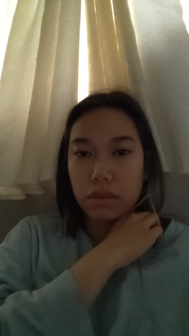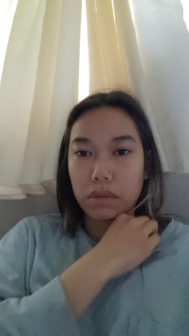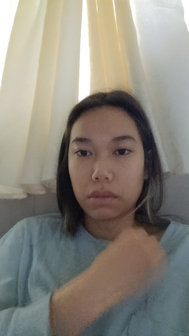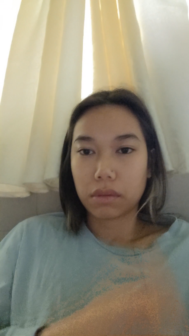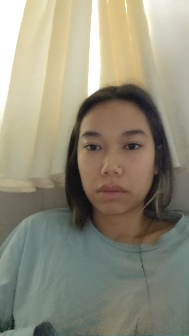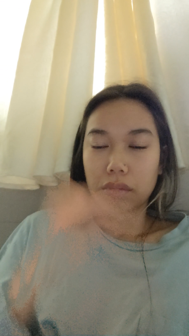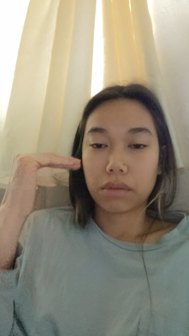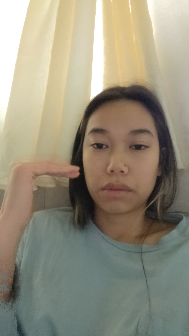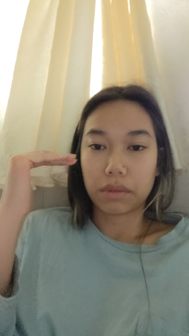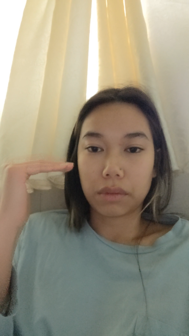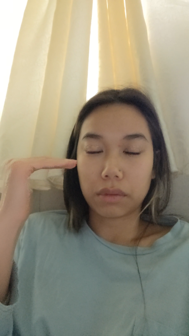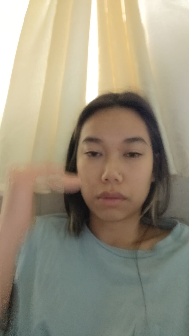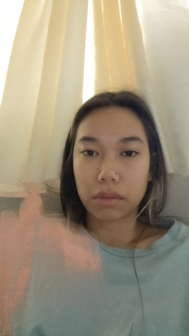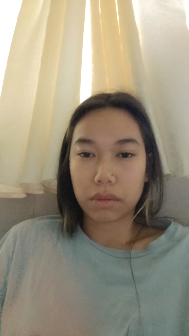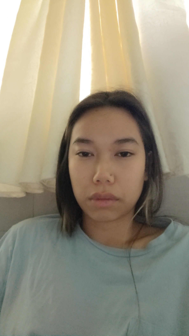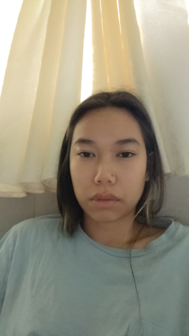little